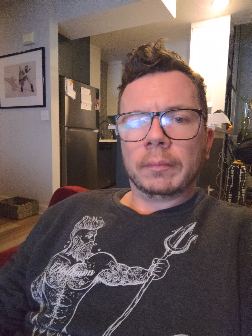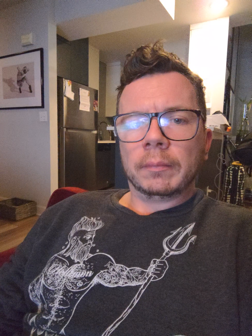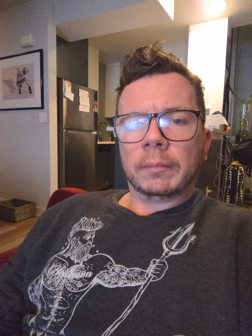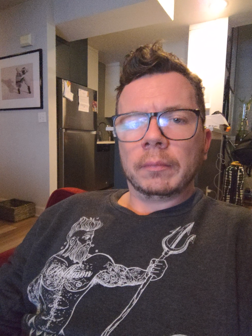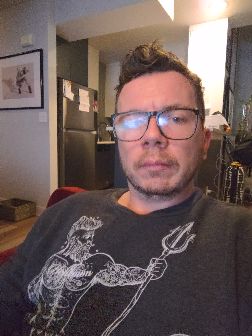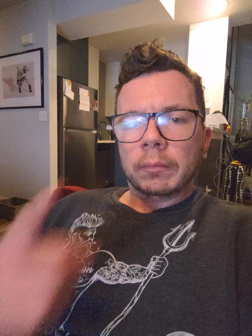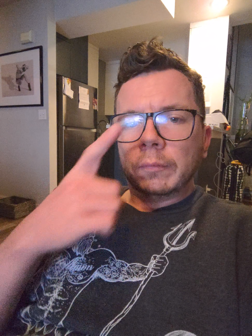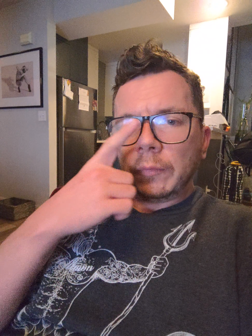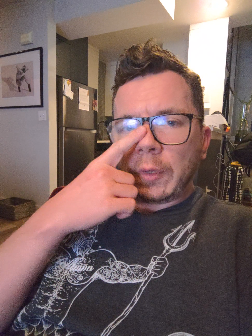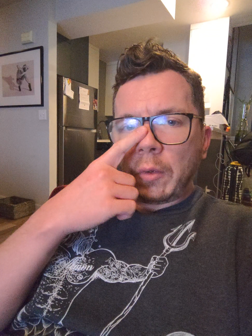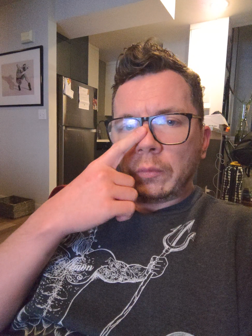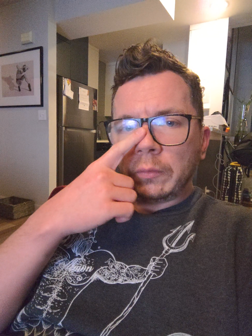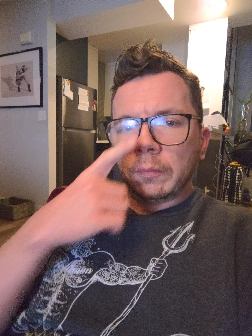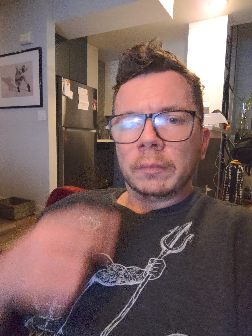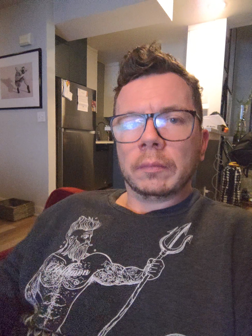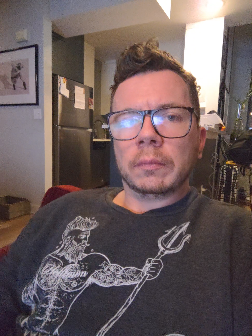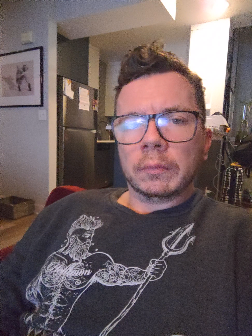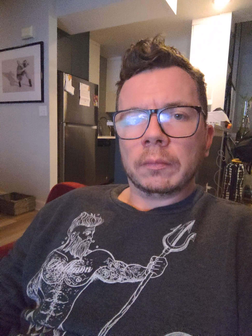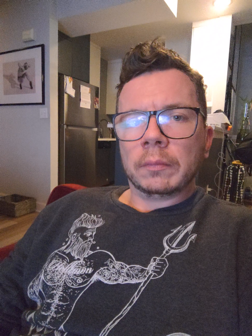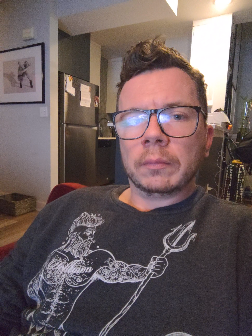nose